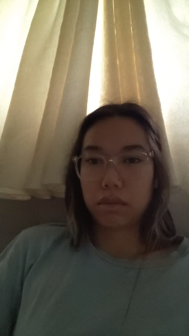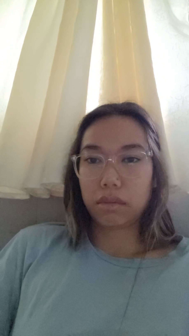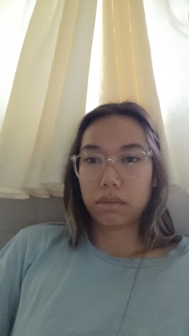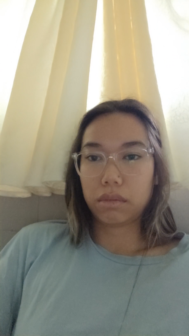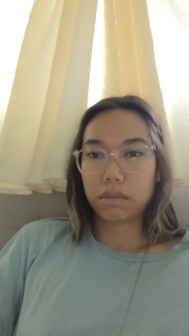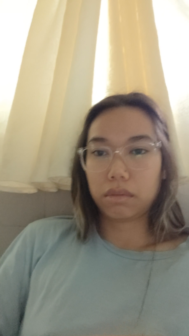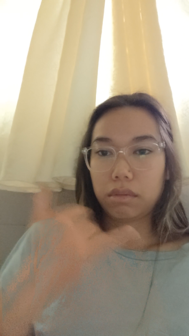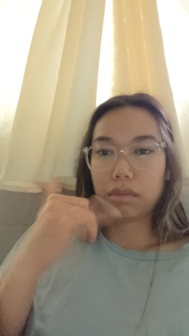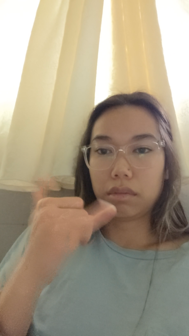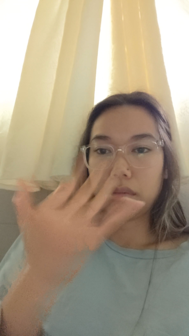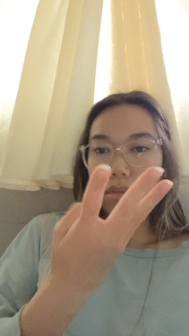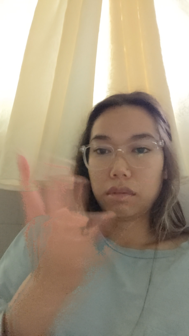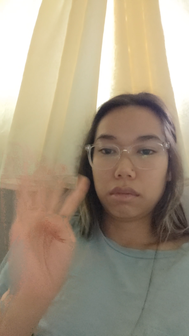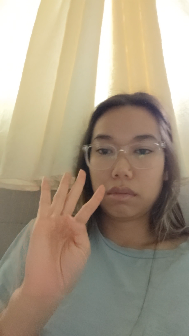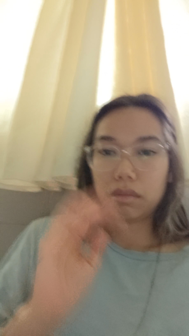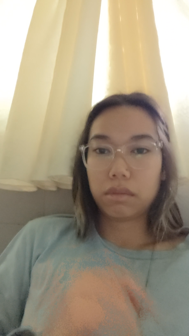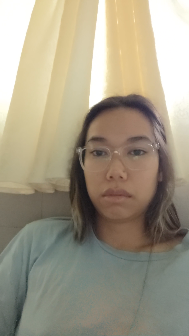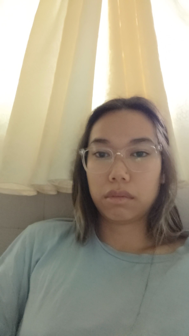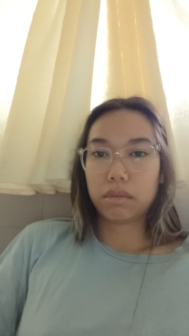playpen